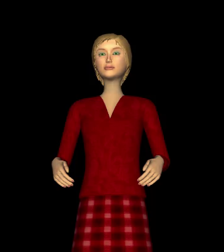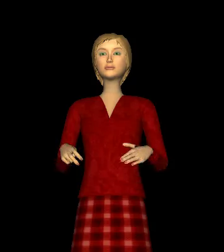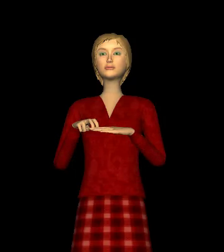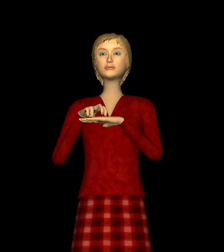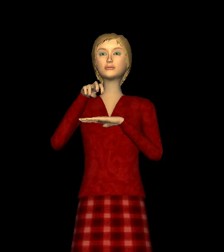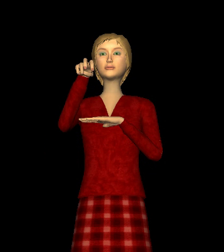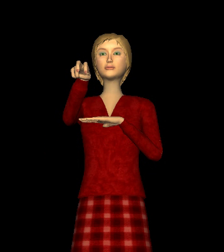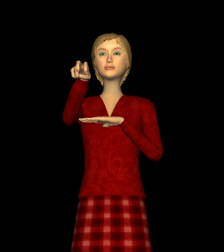يقفز